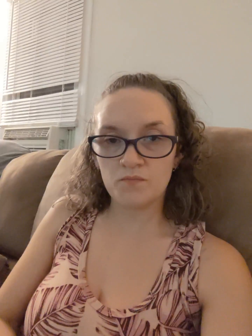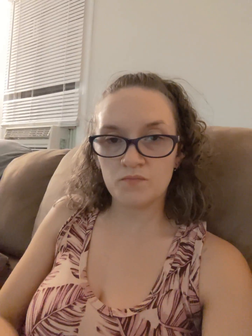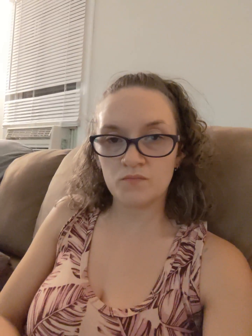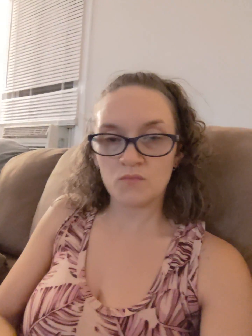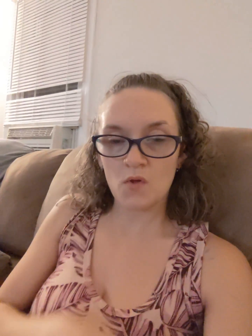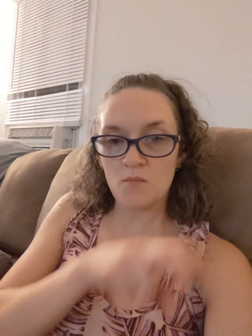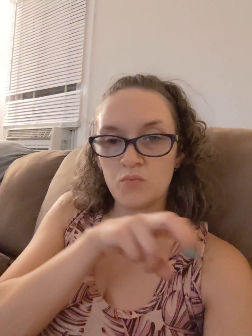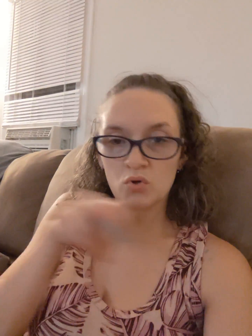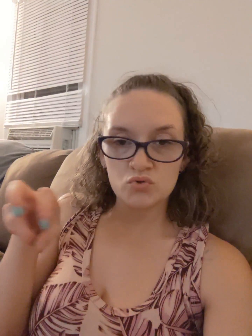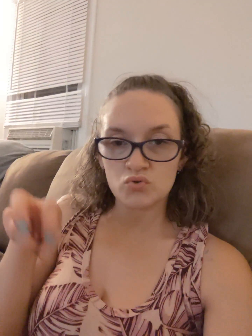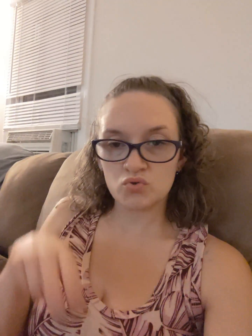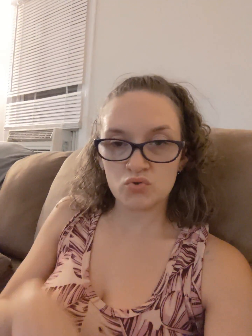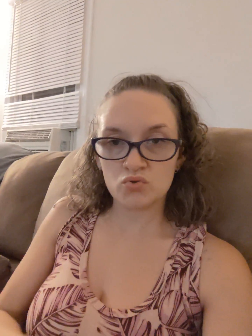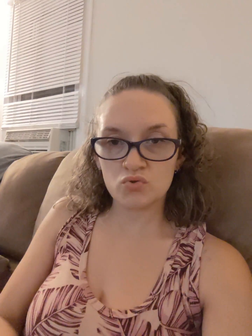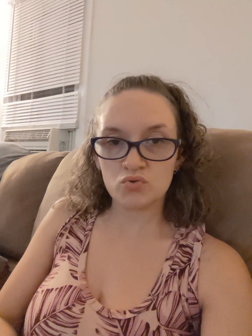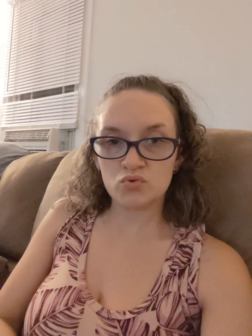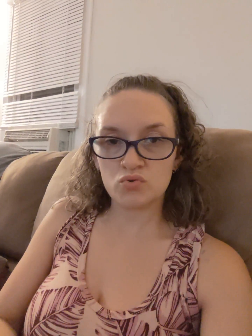porch